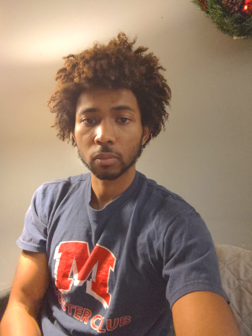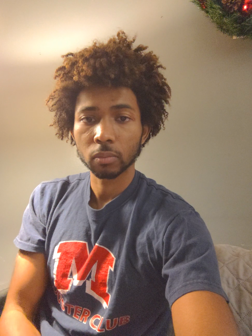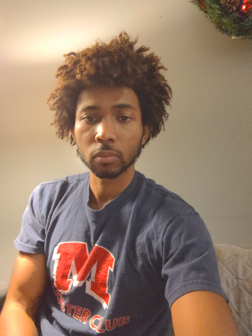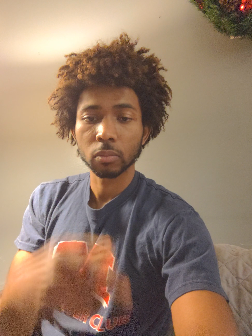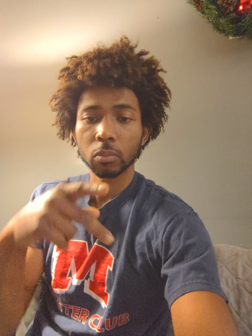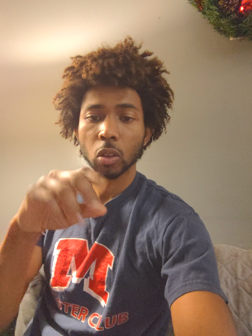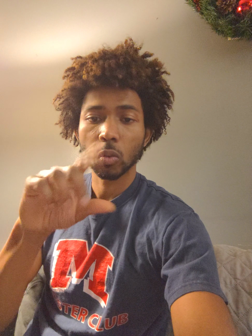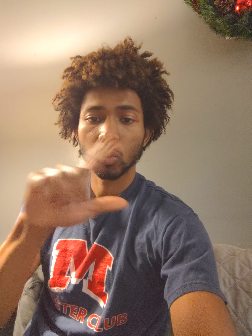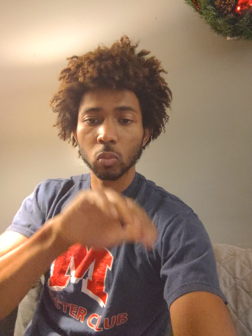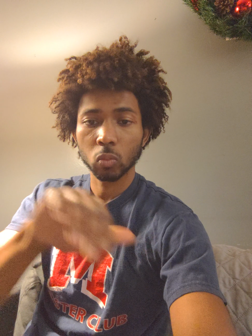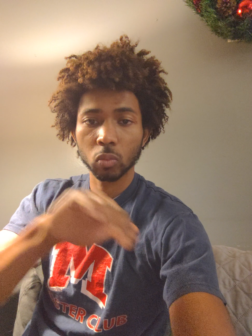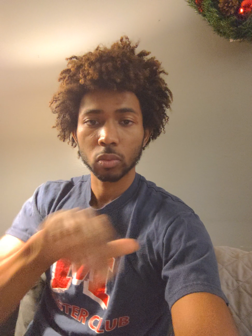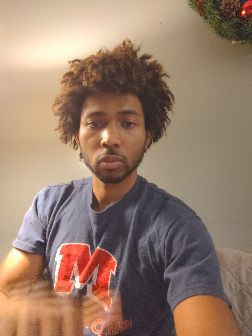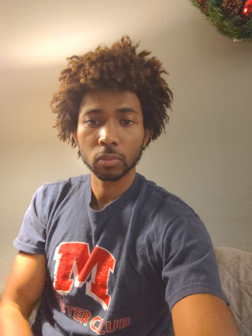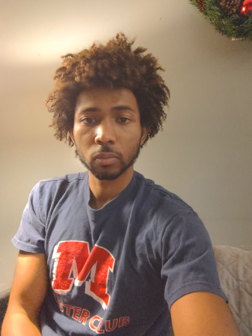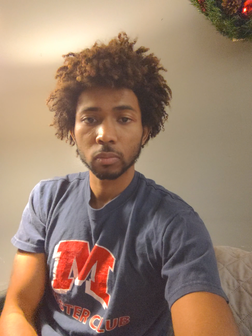pool